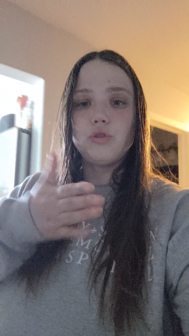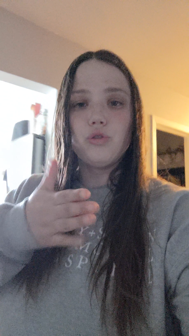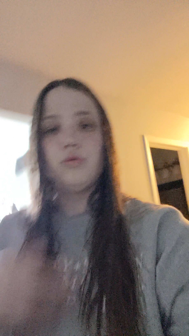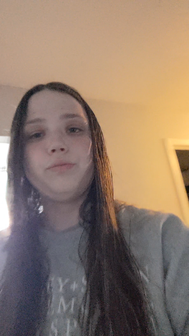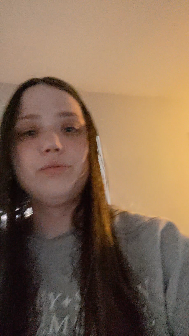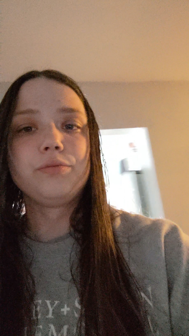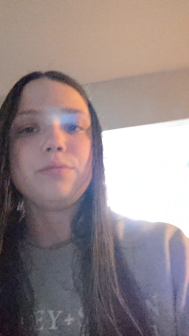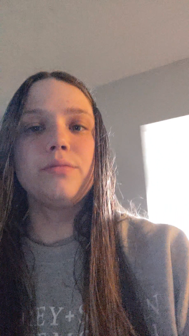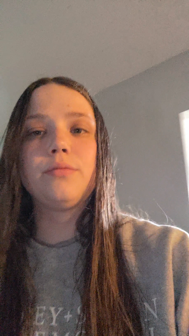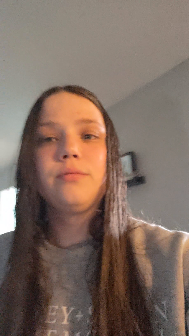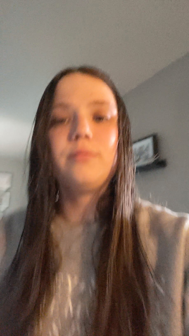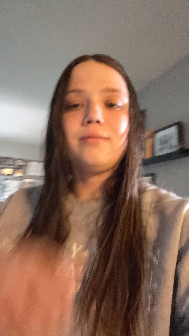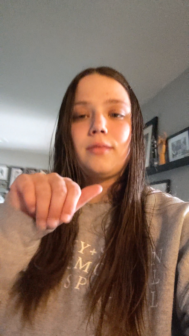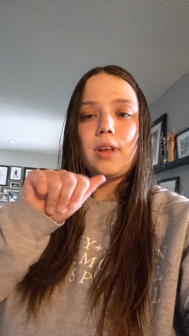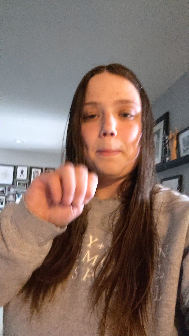am